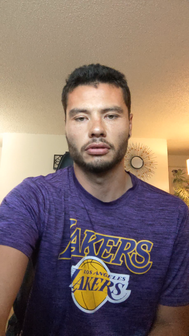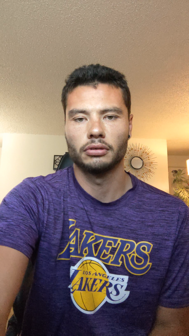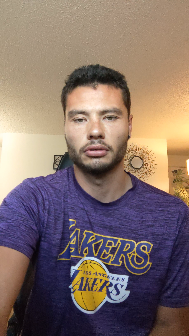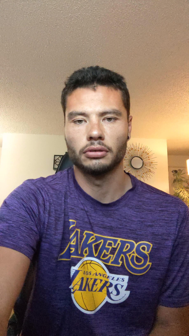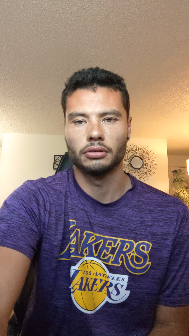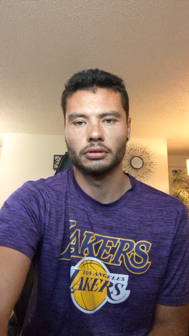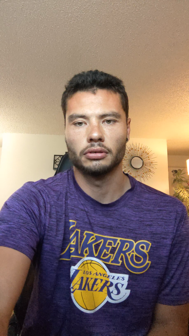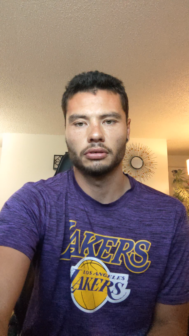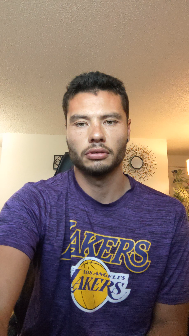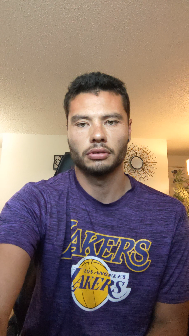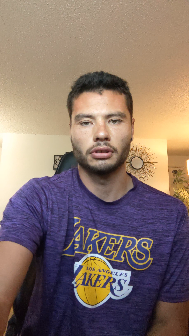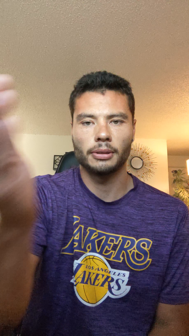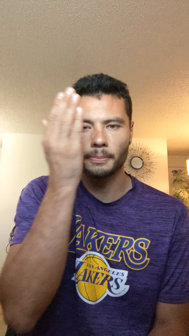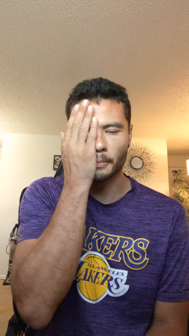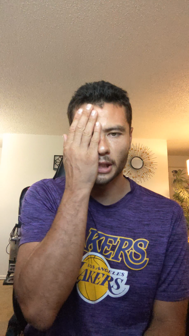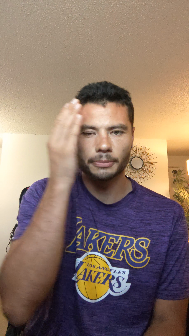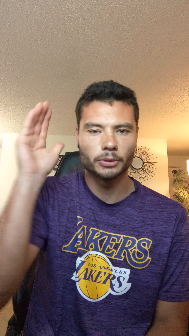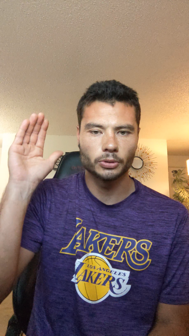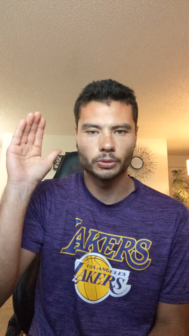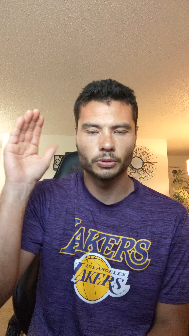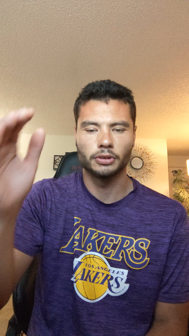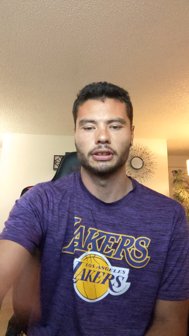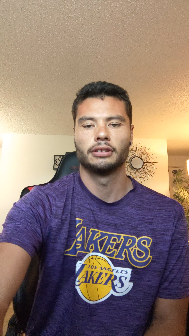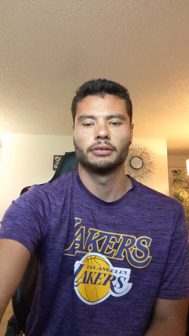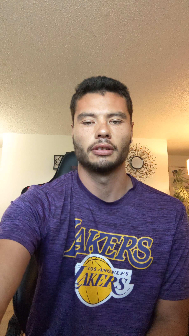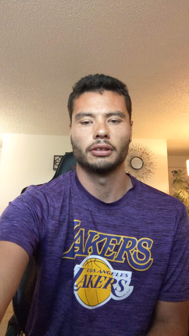peekaboo